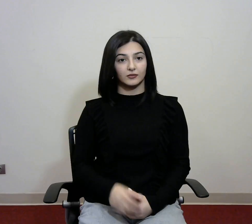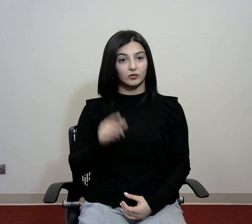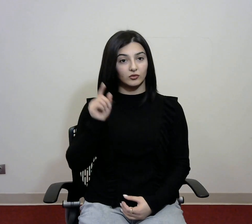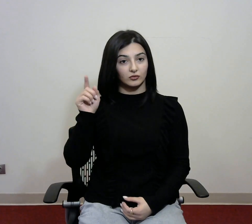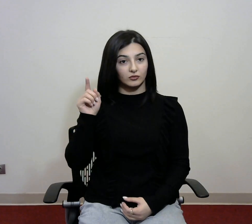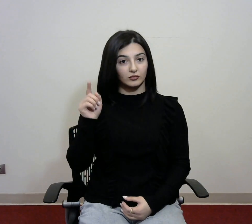onun